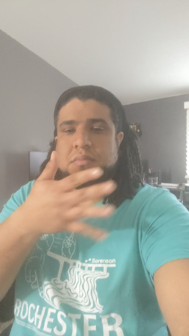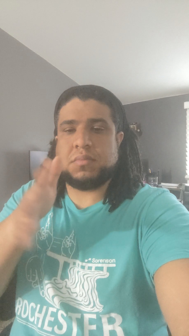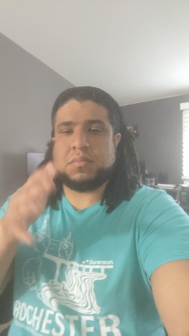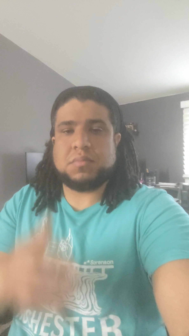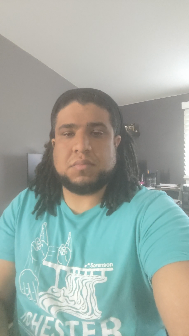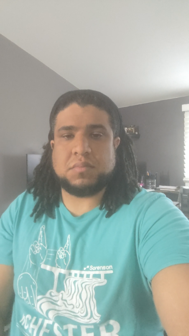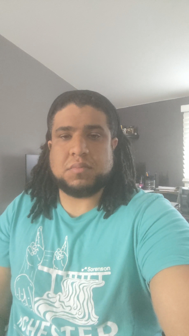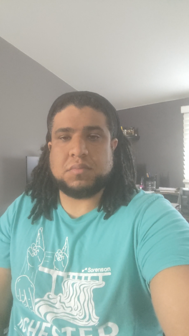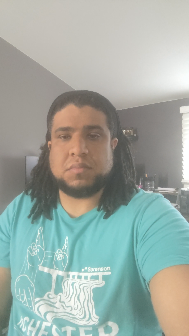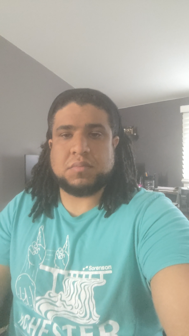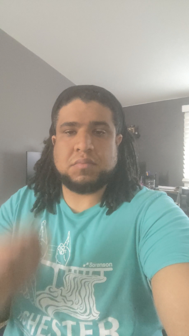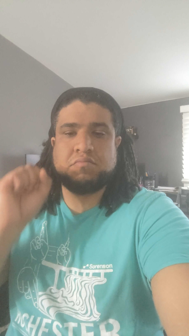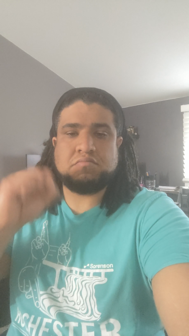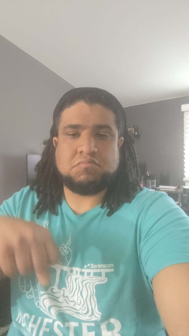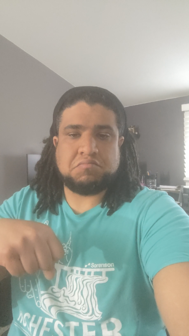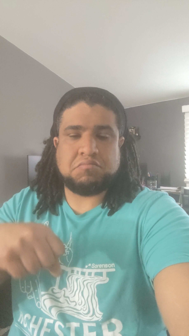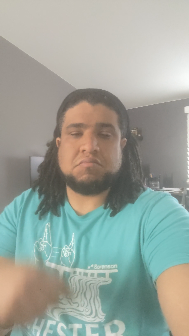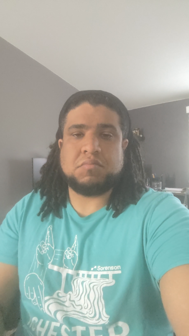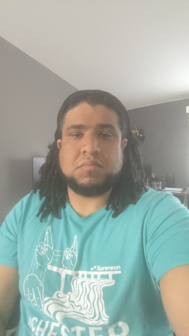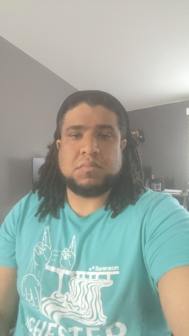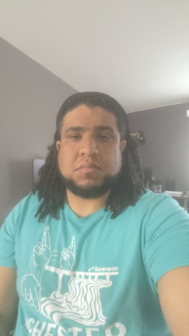could